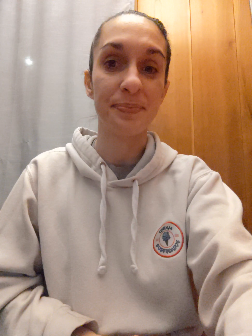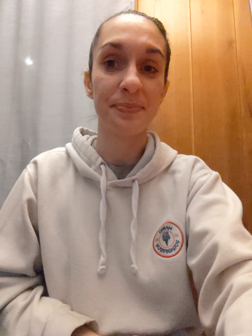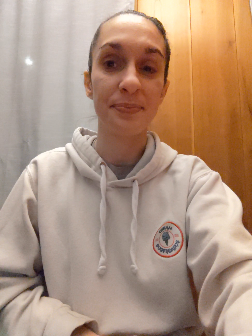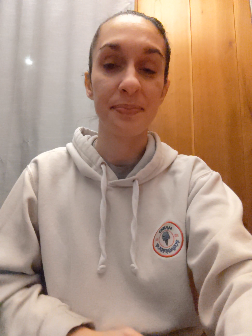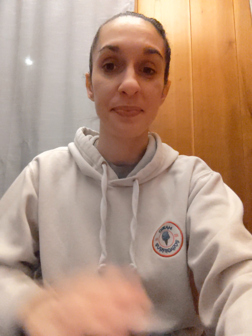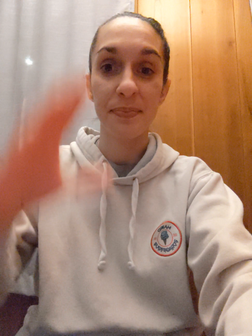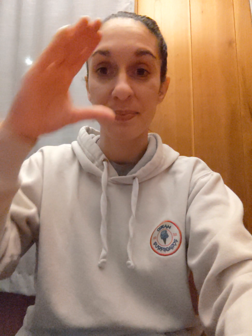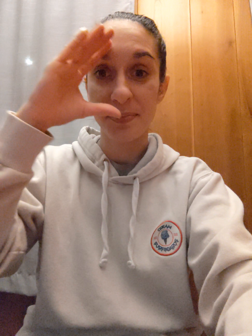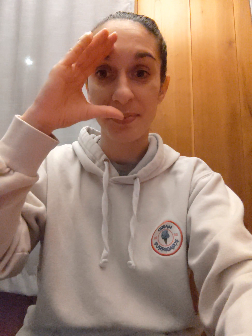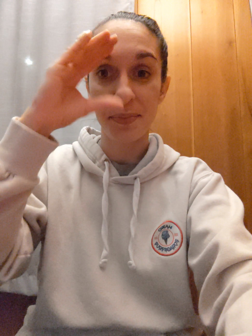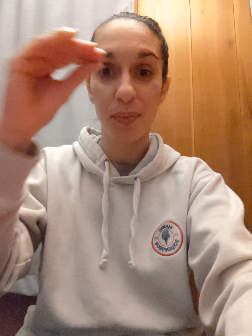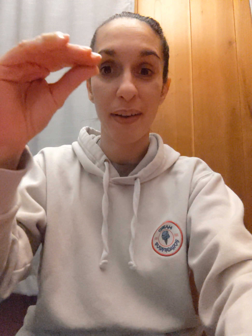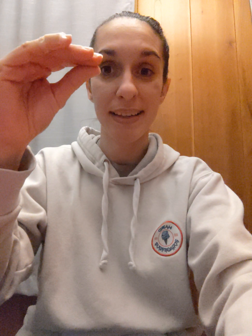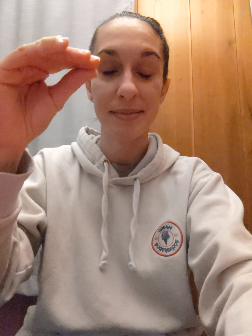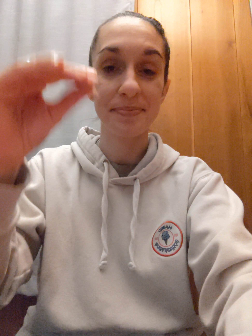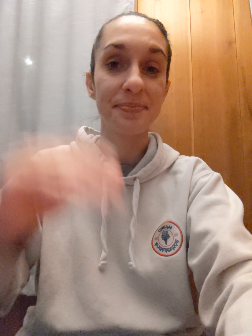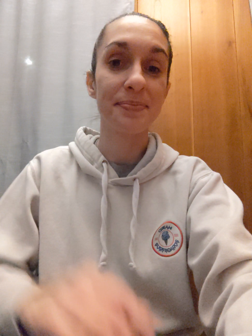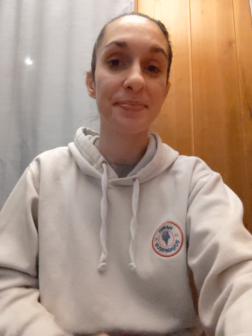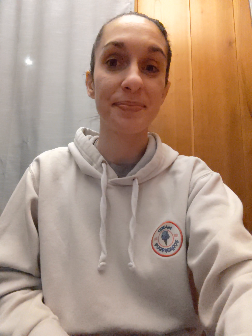boy